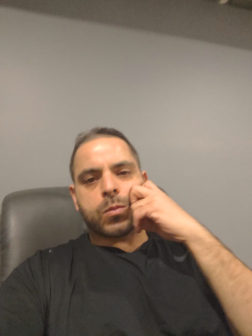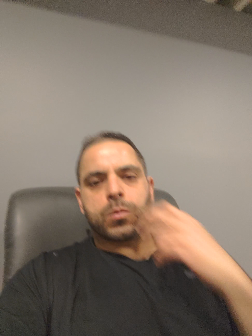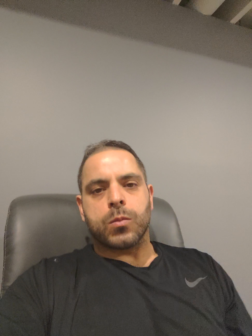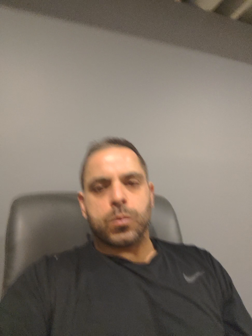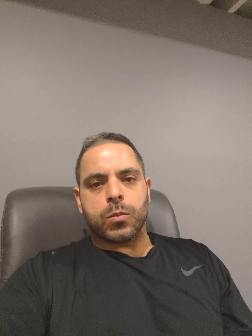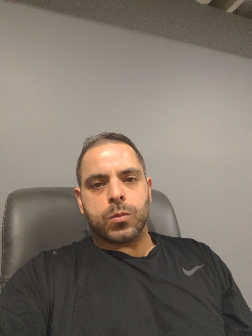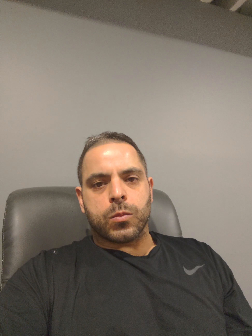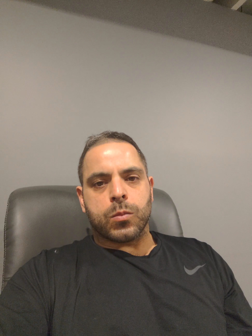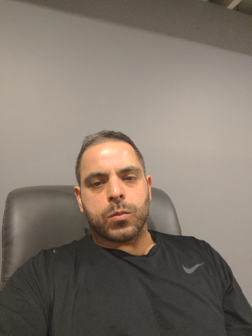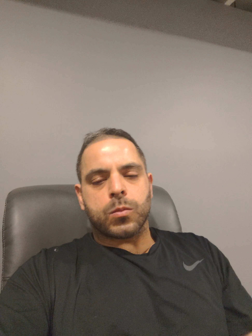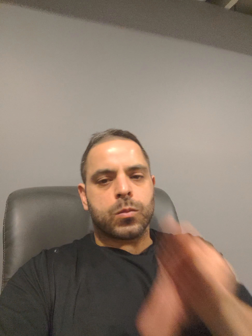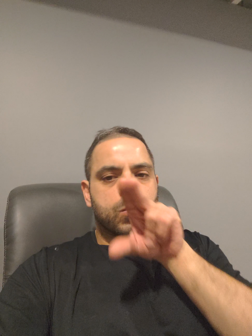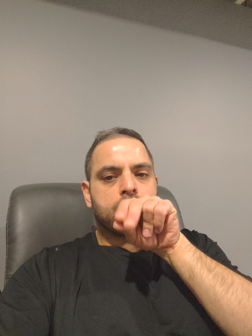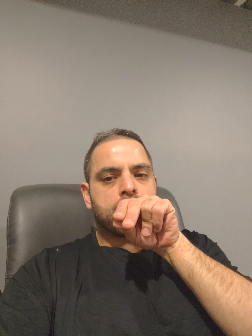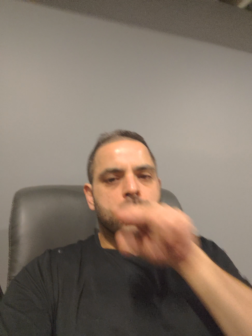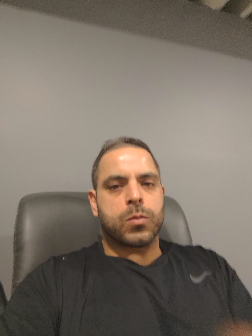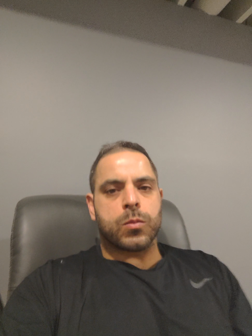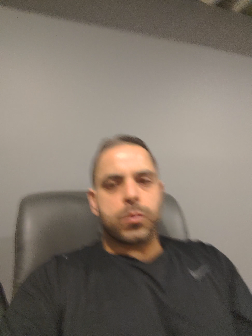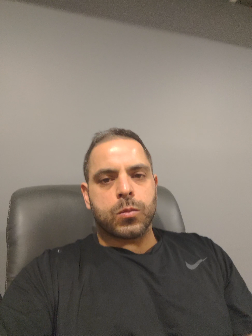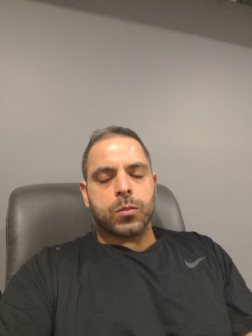duck